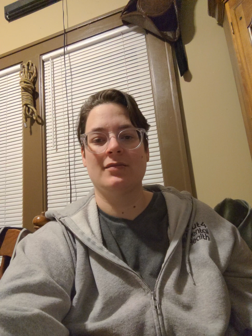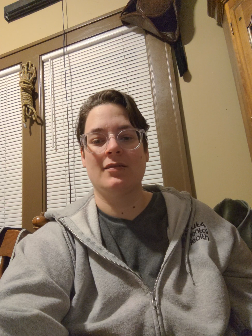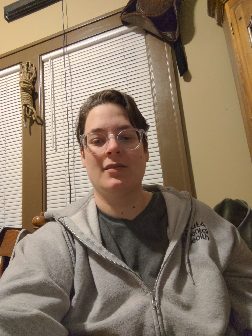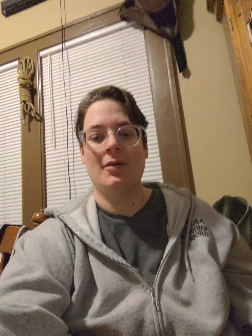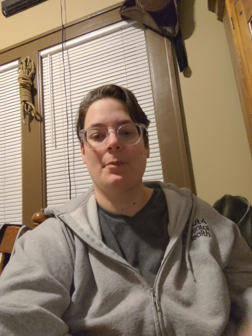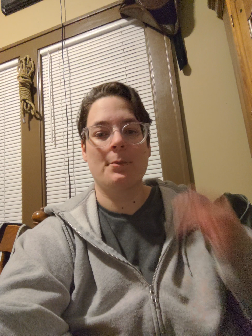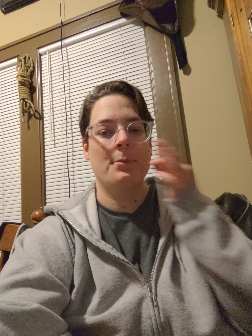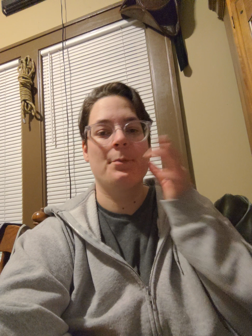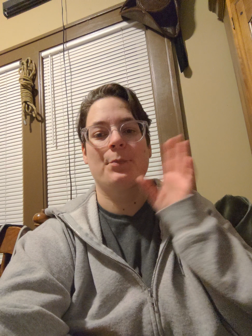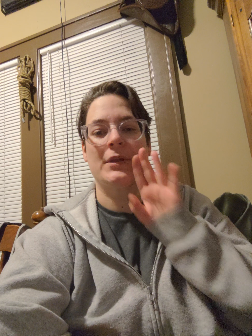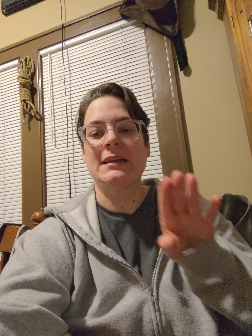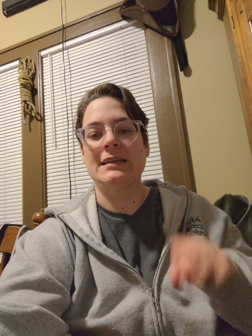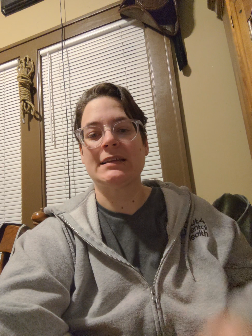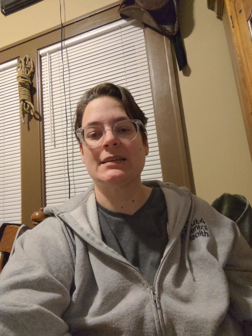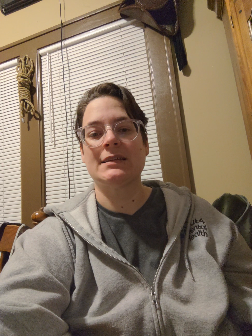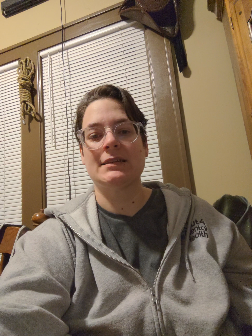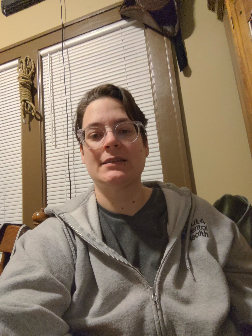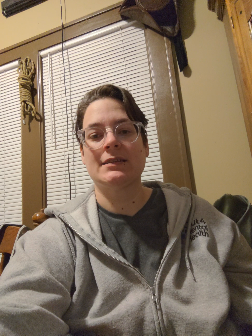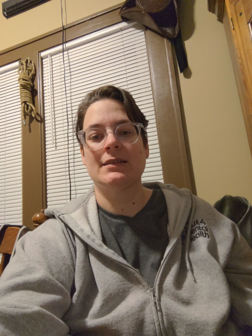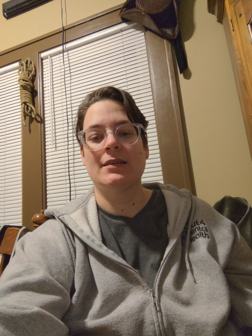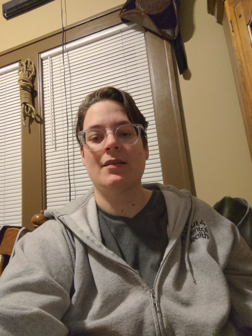bee